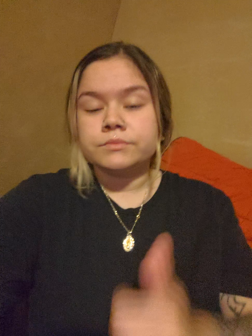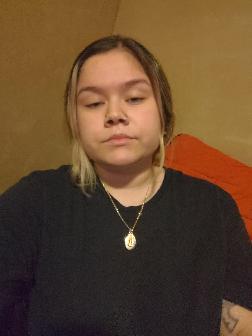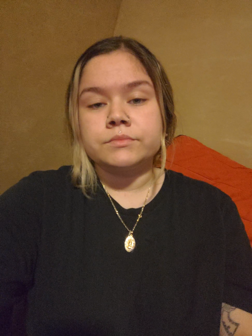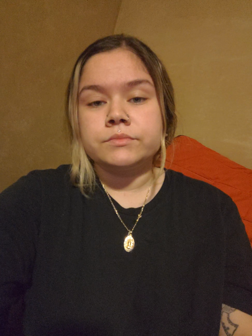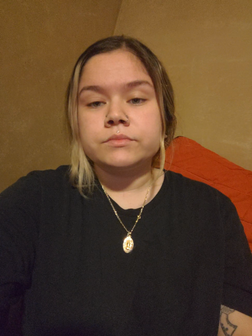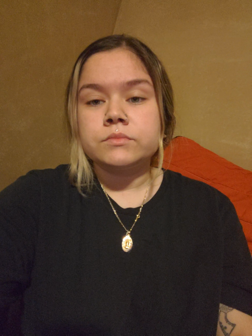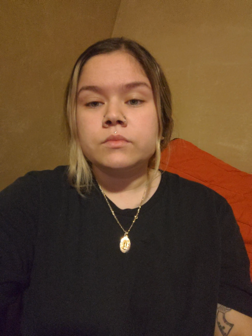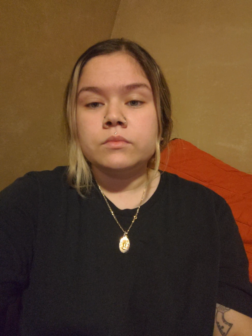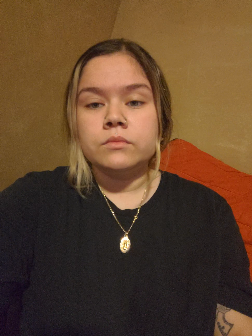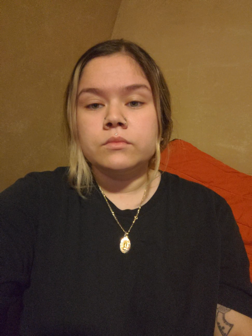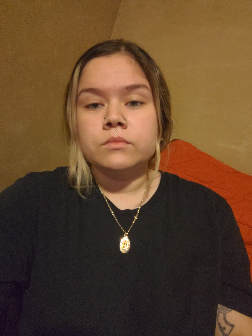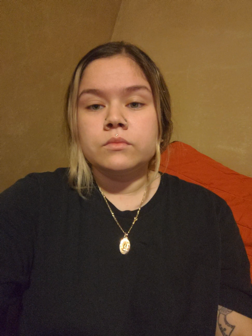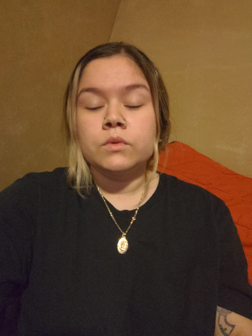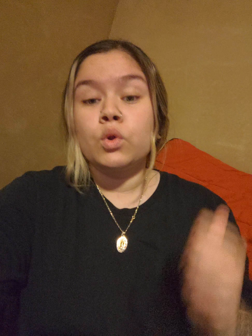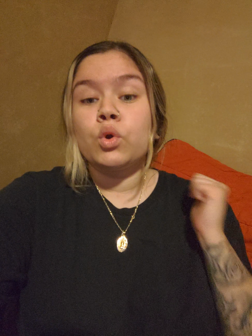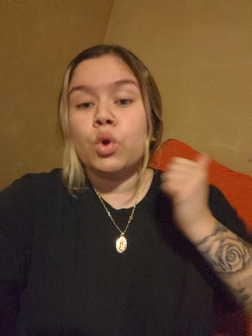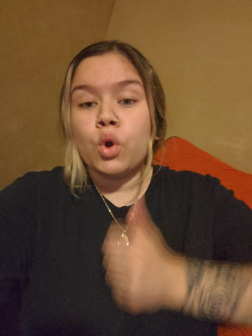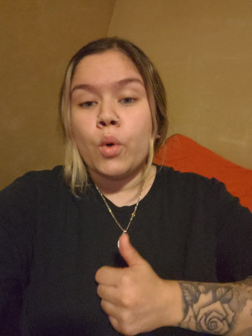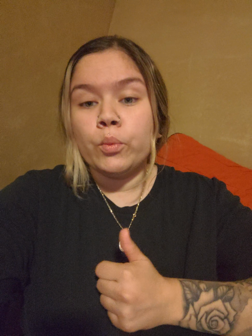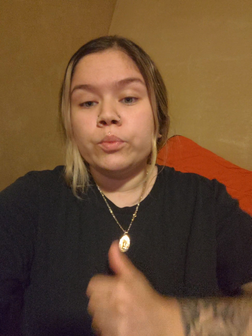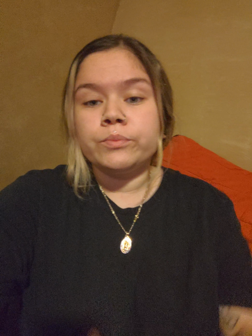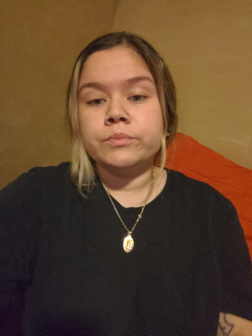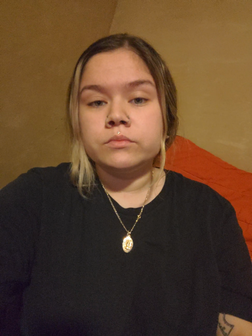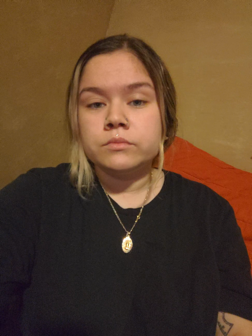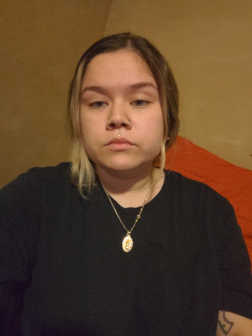coats